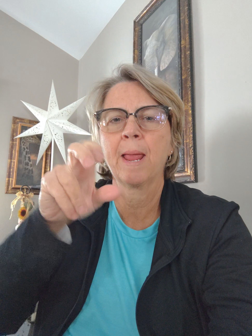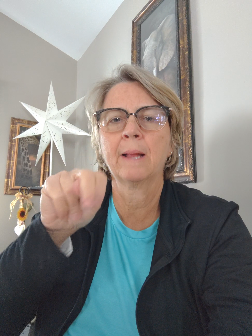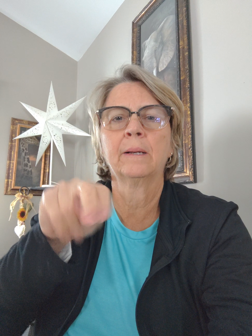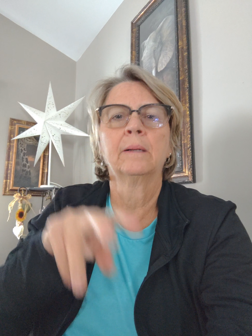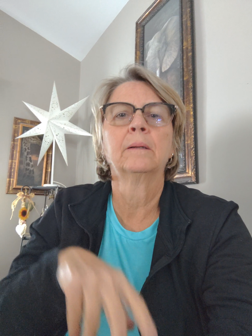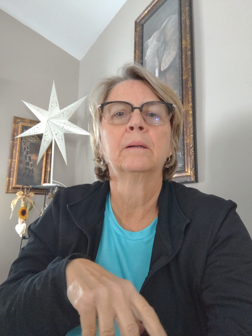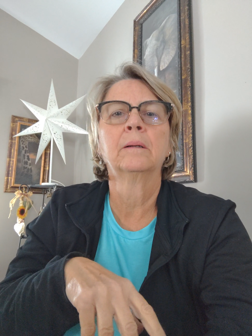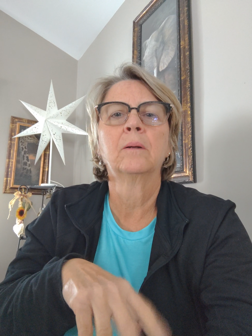pen